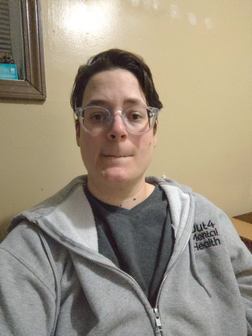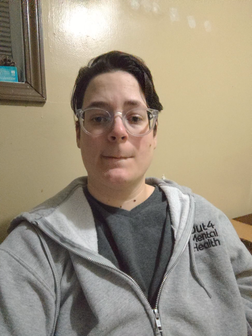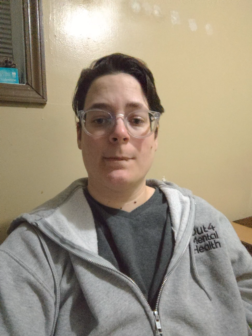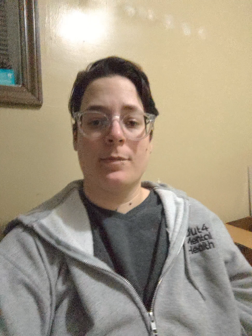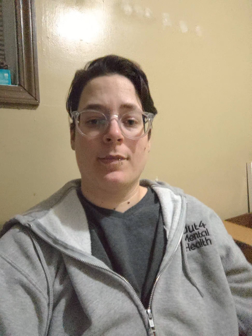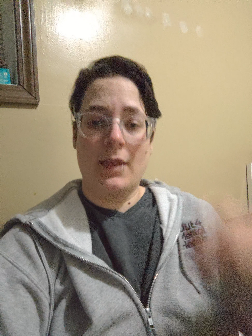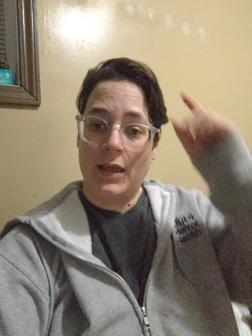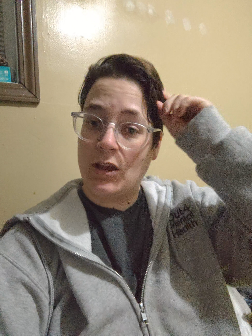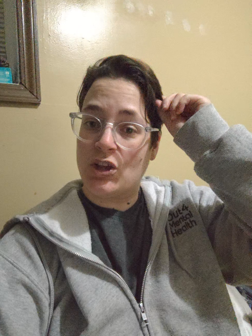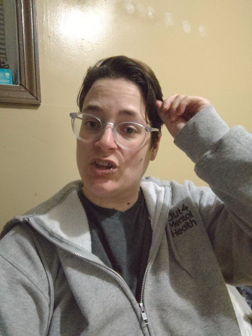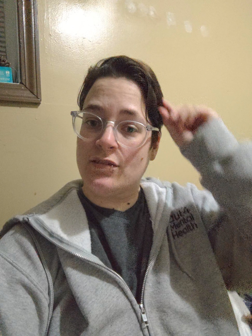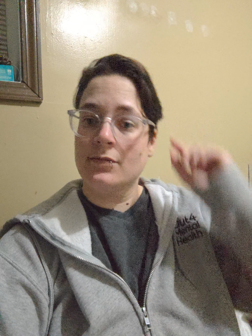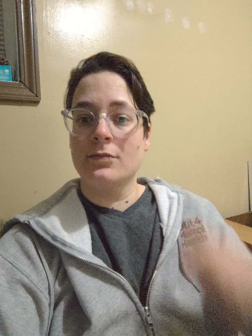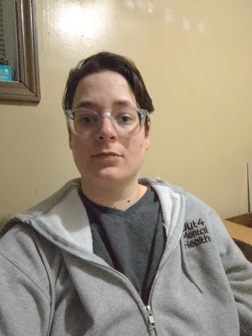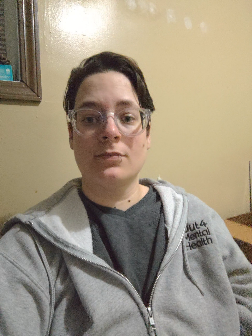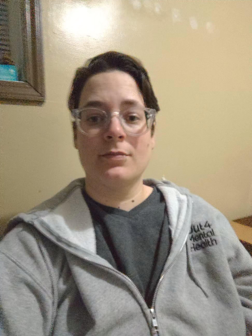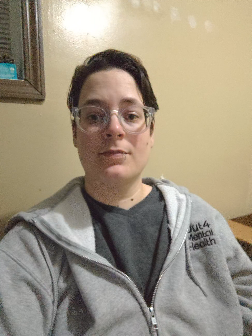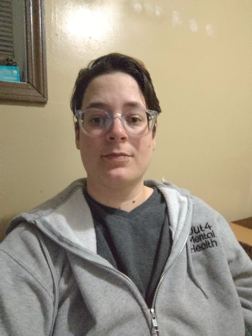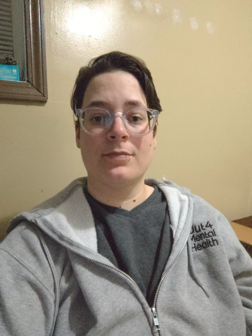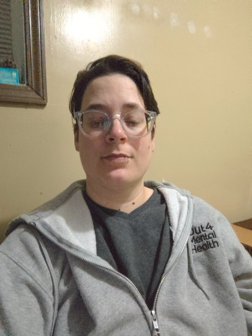hair